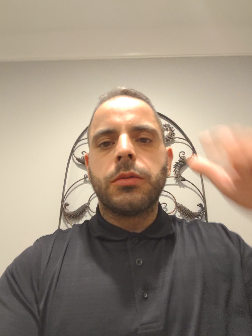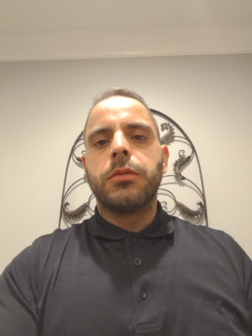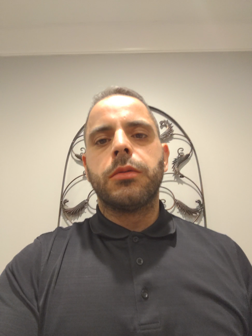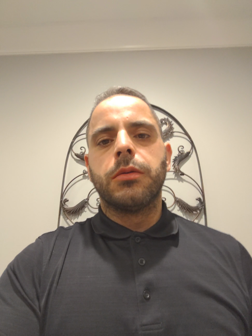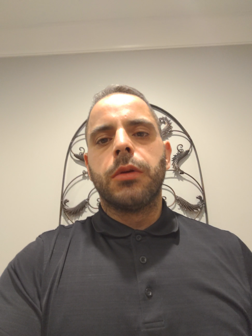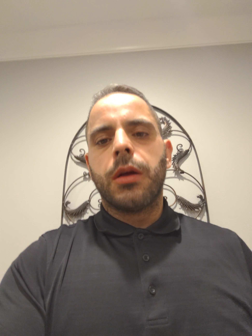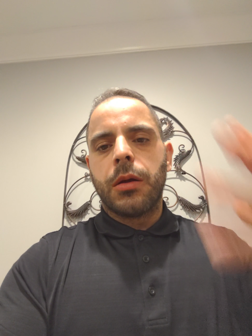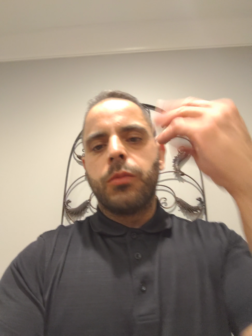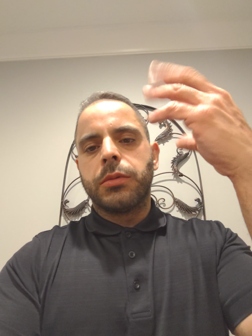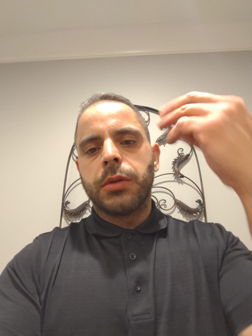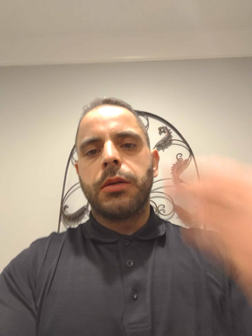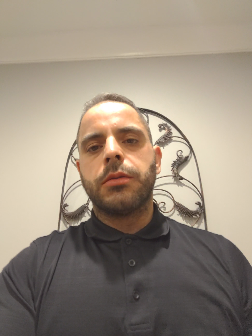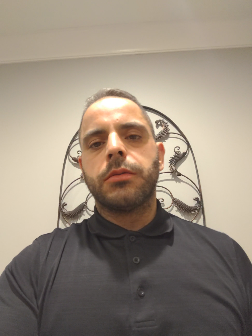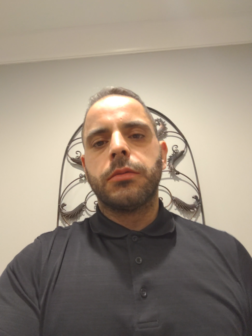outside